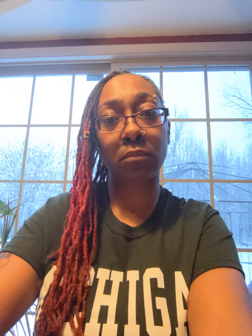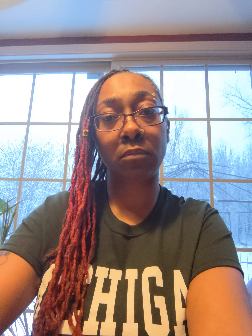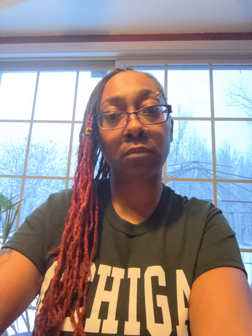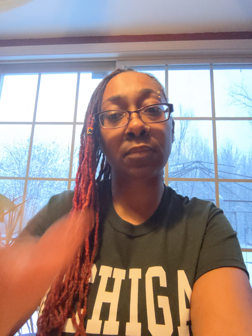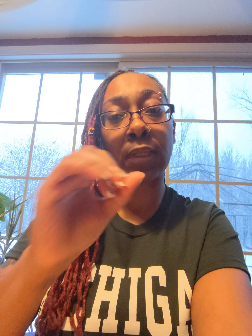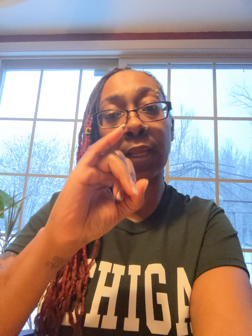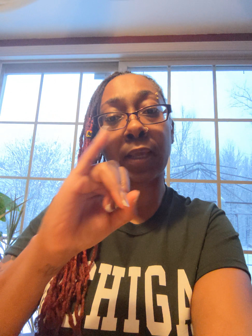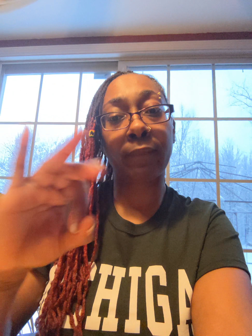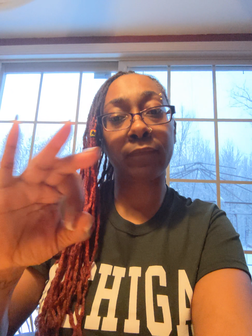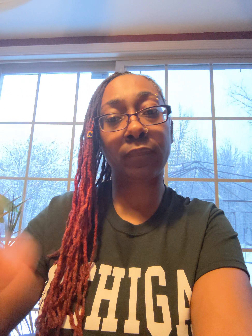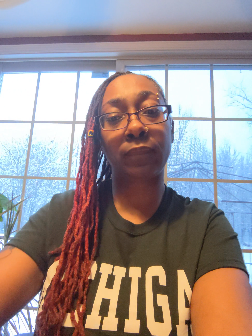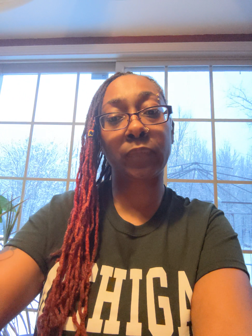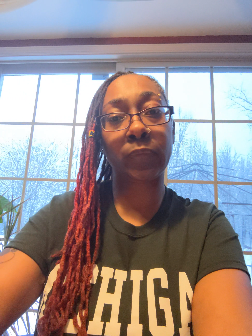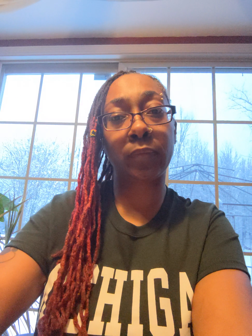if